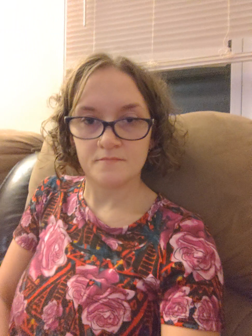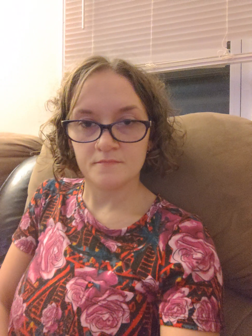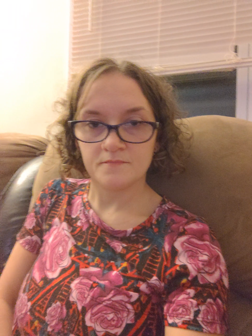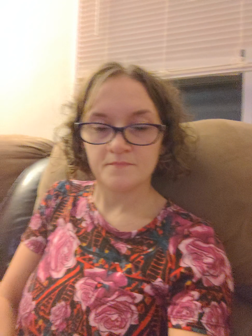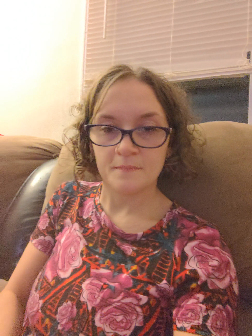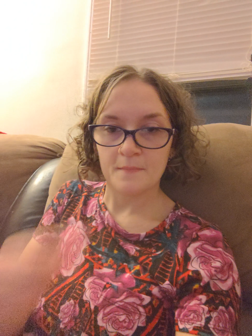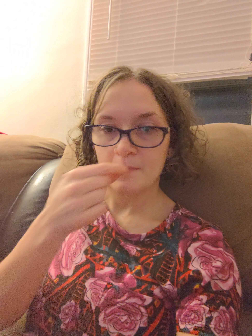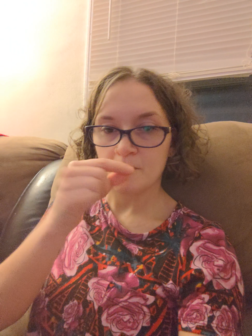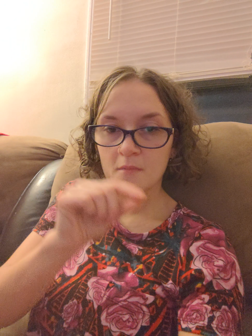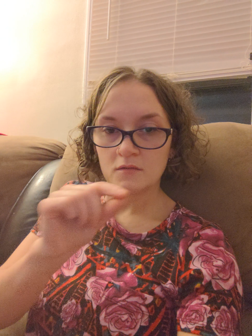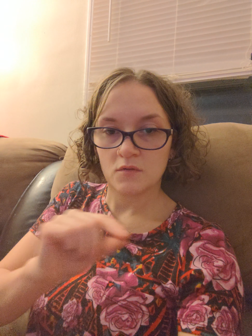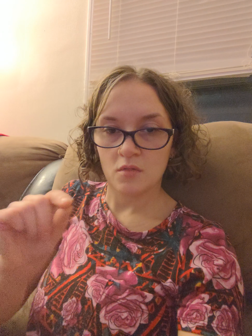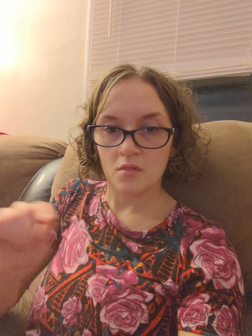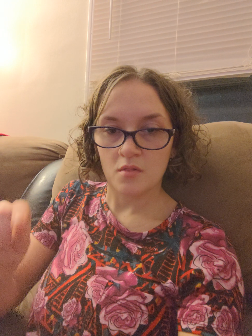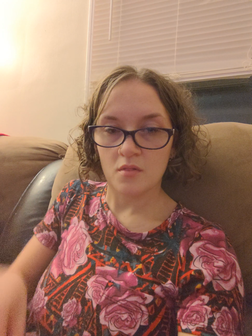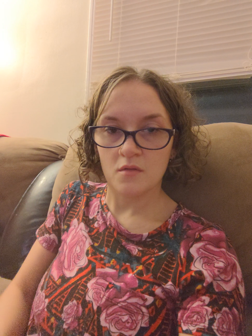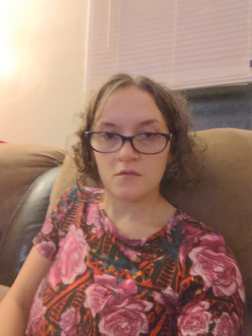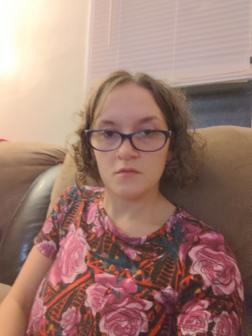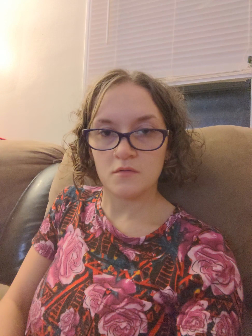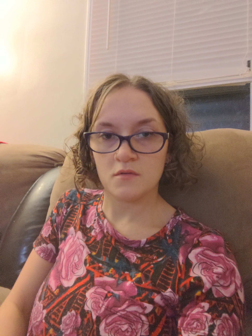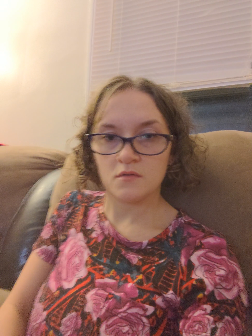pencil